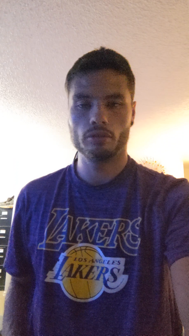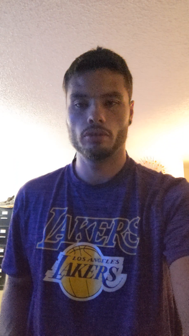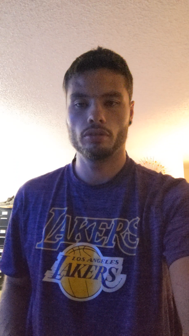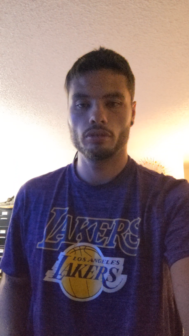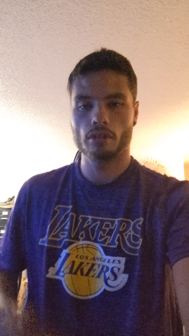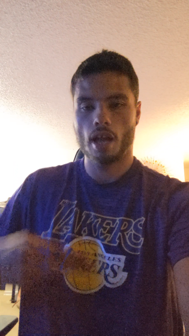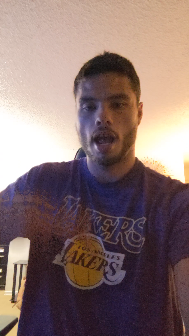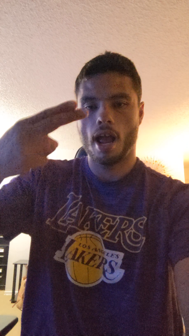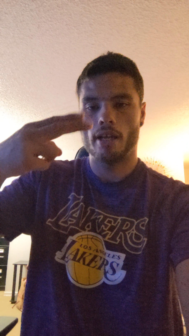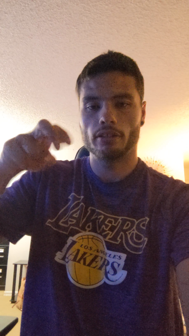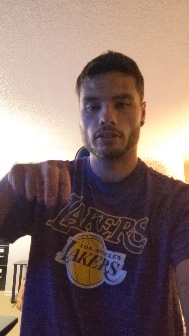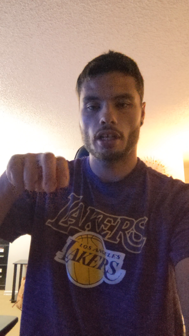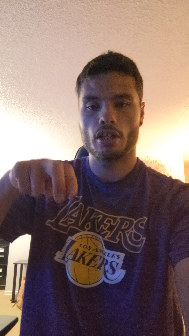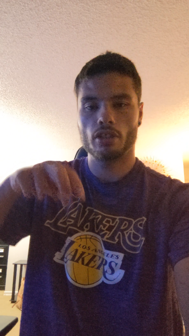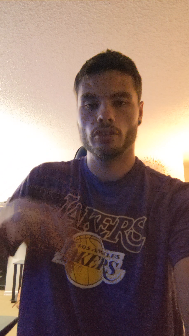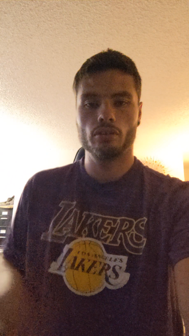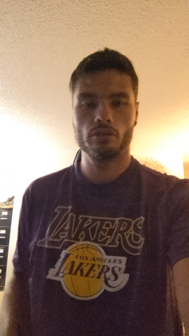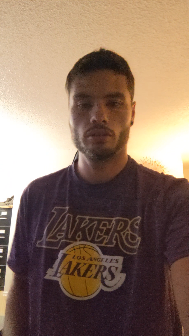high chair